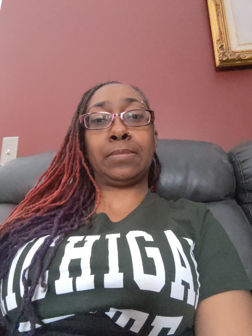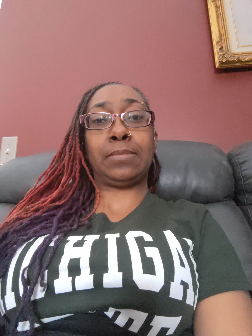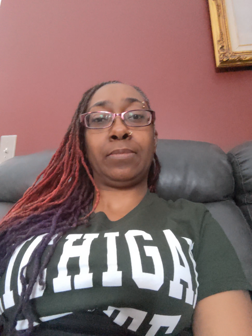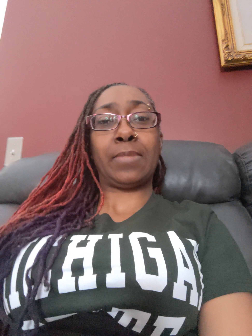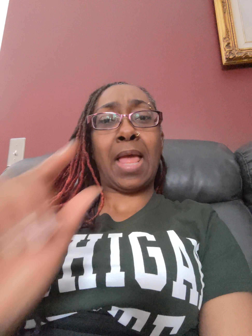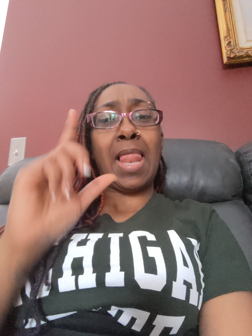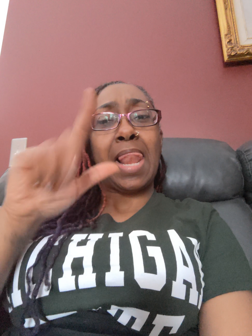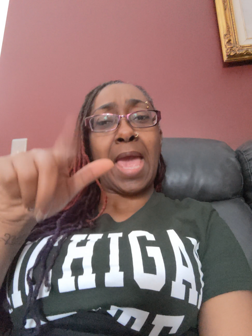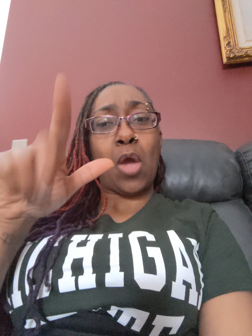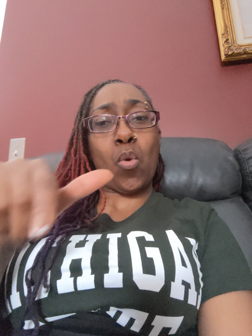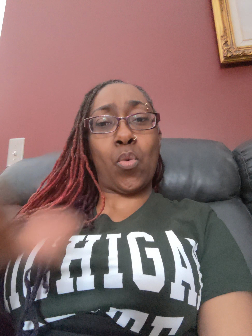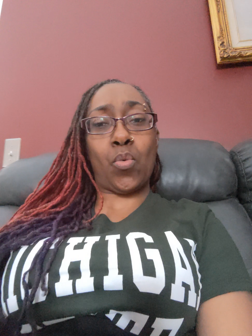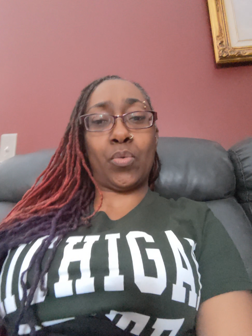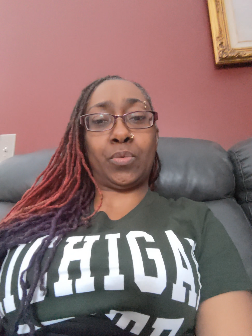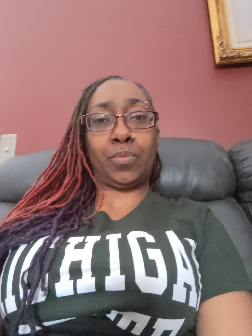later